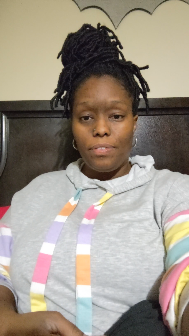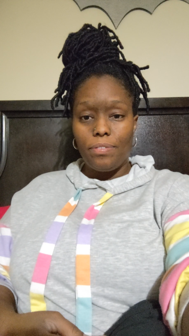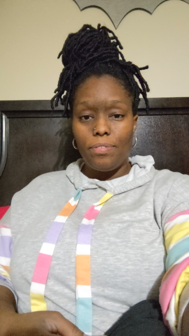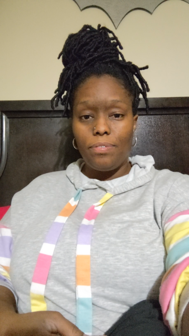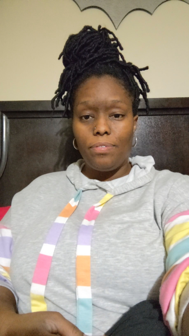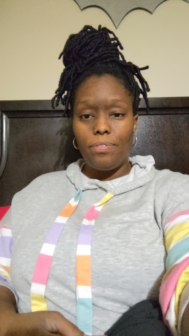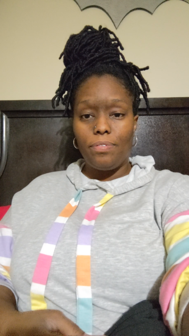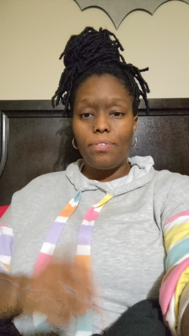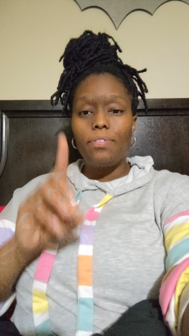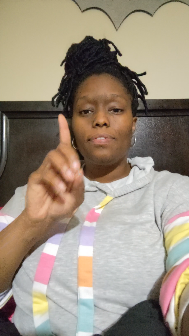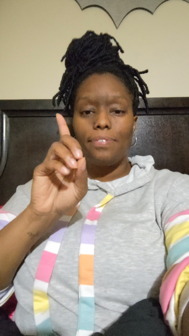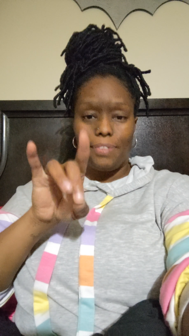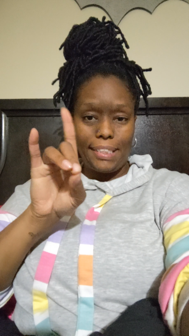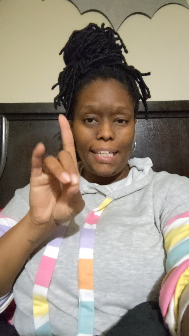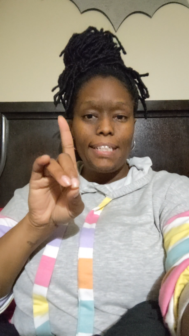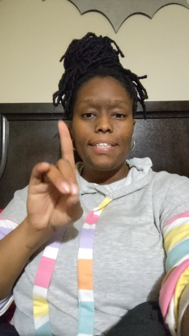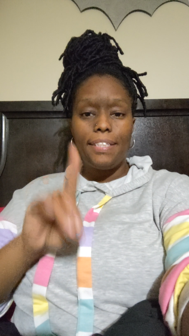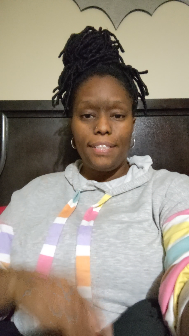did